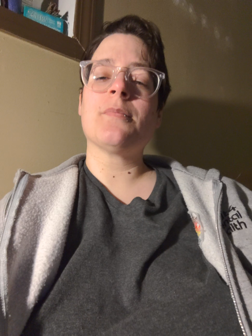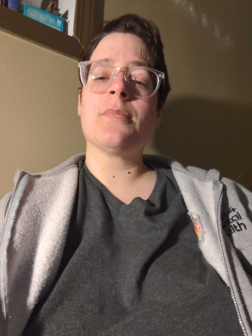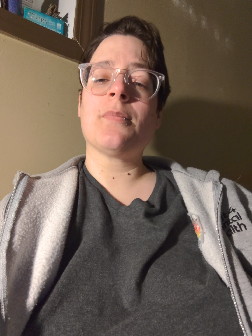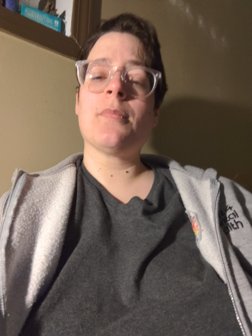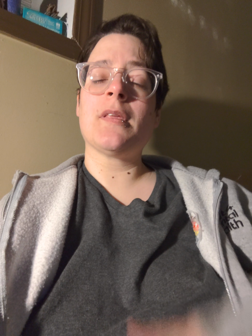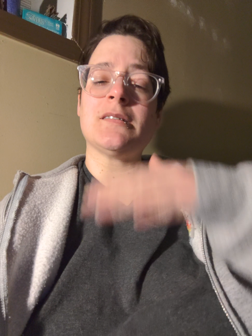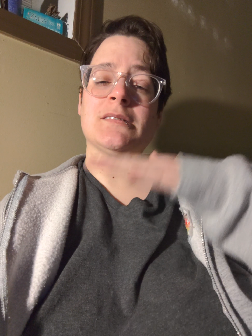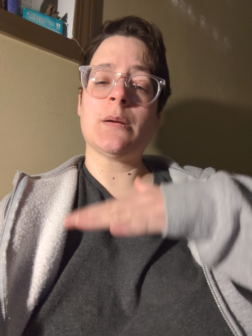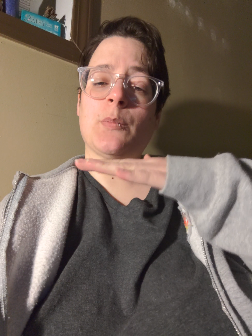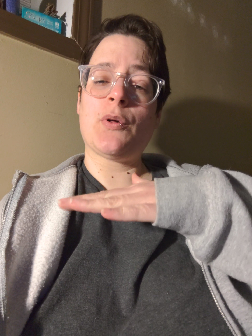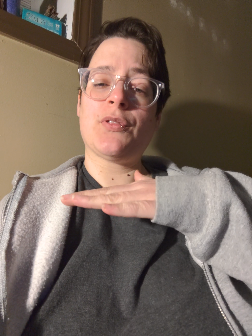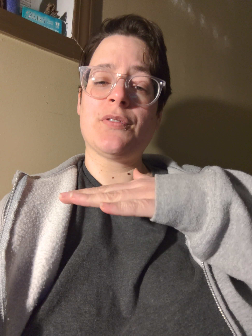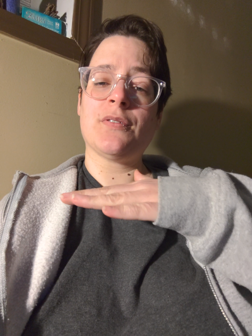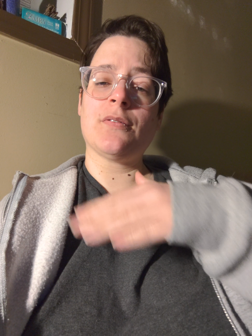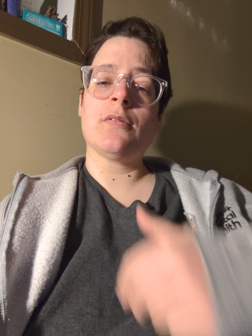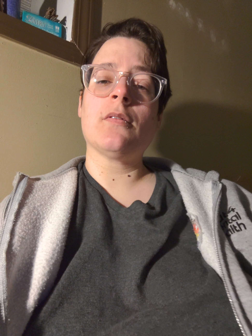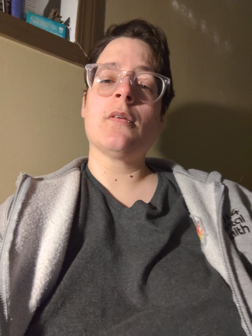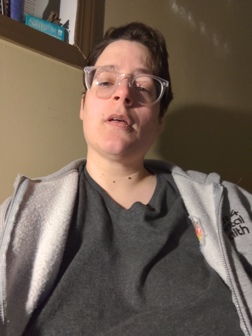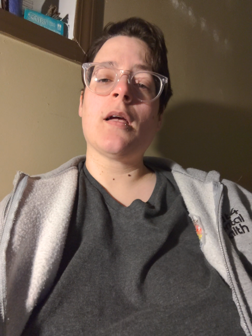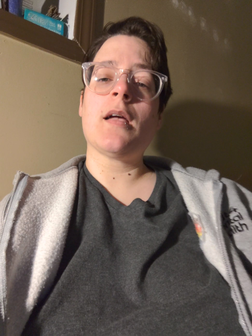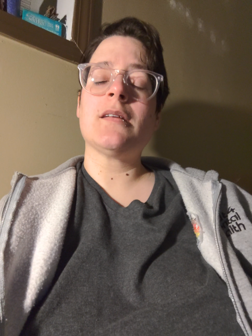table